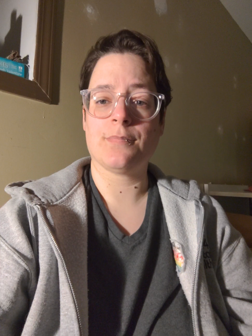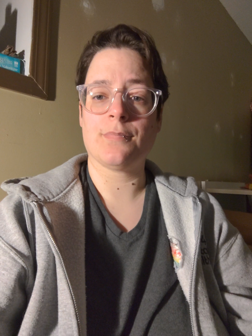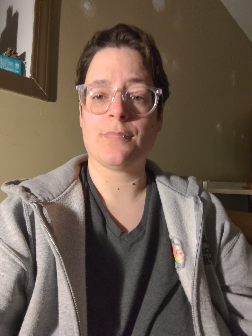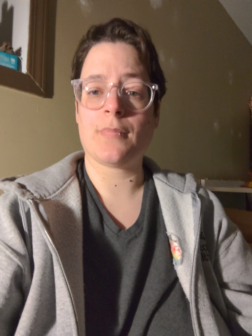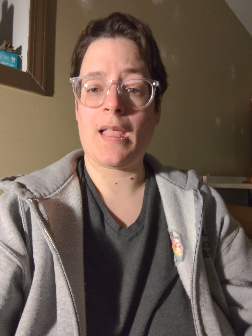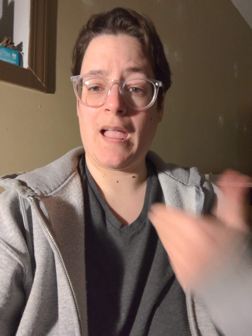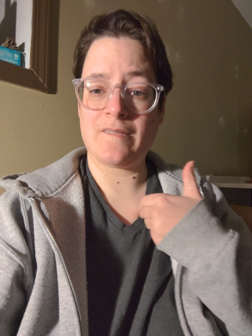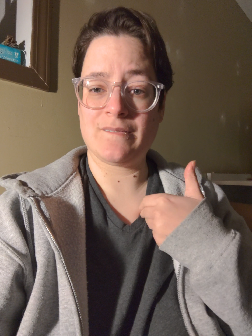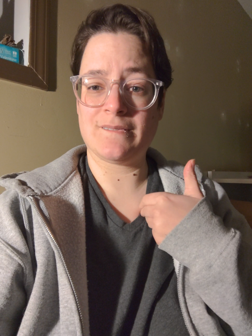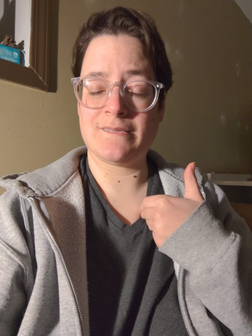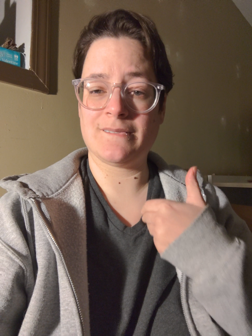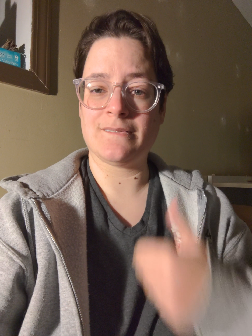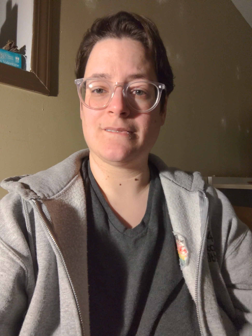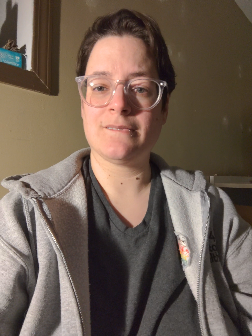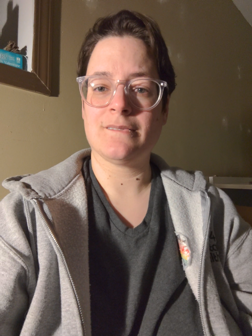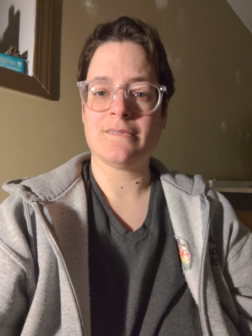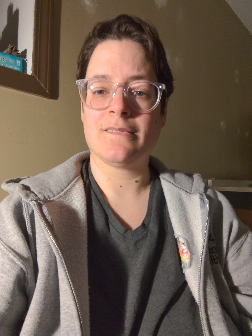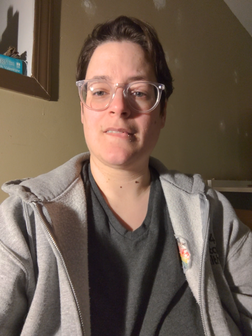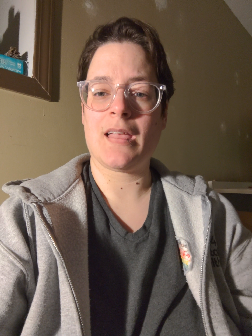have